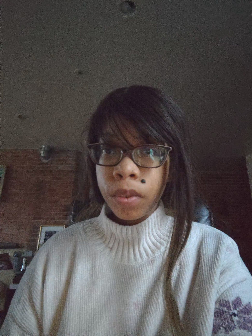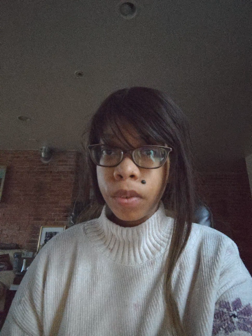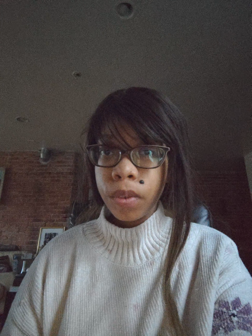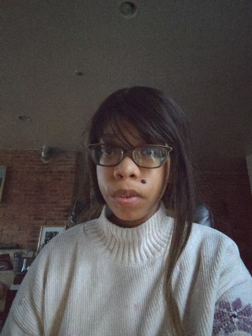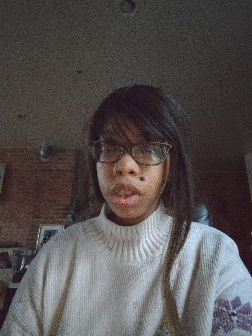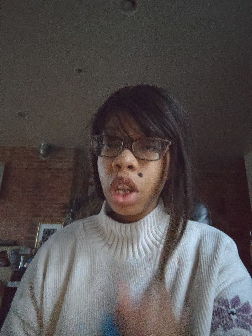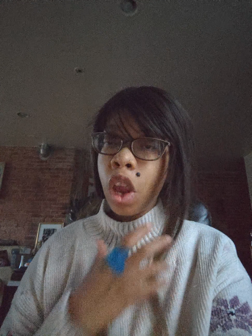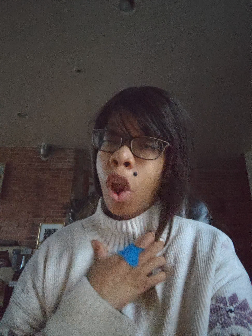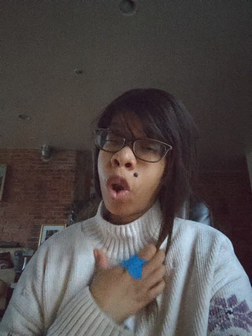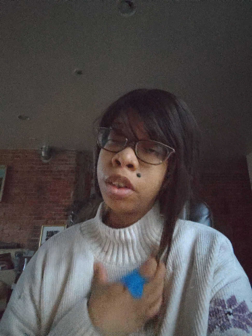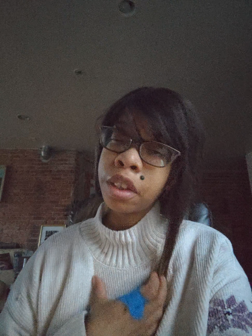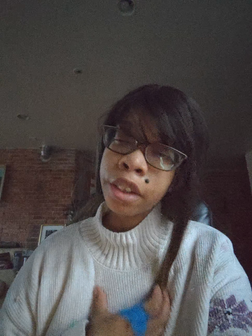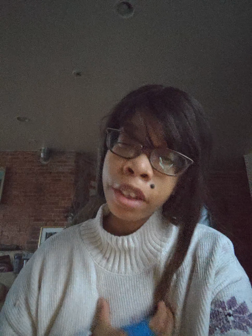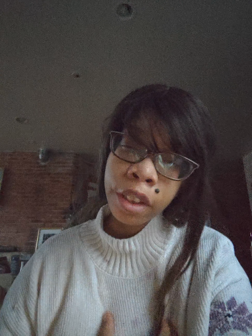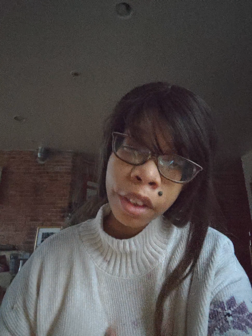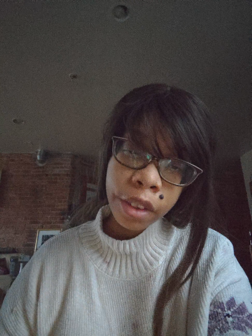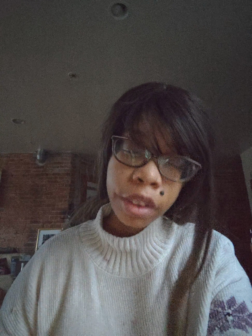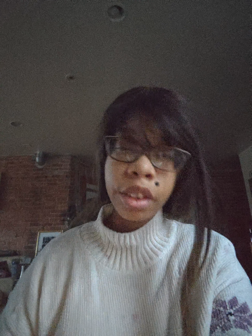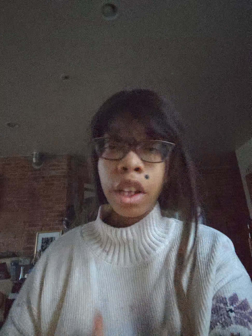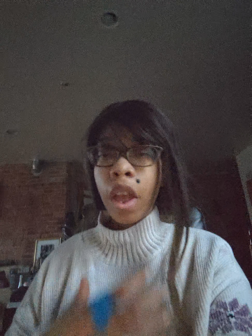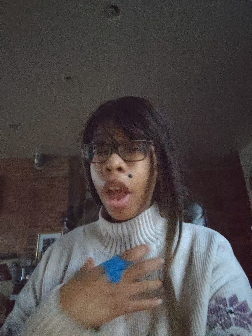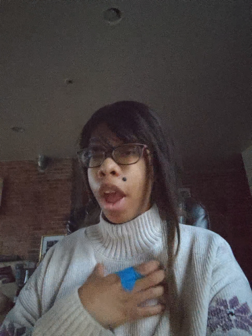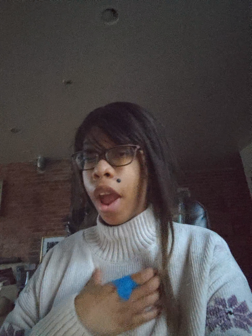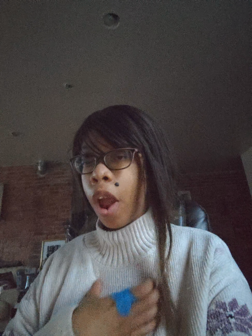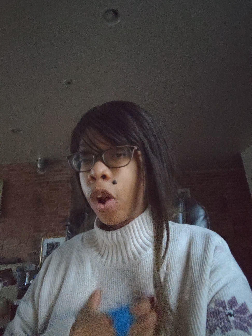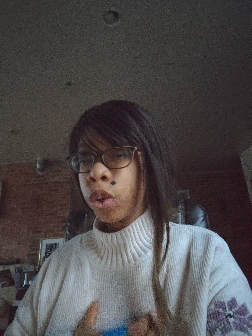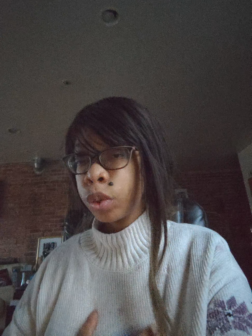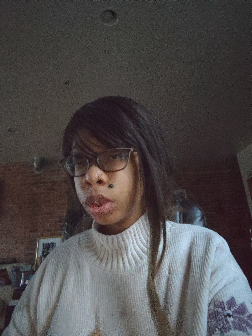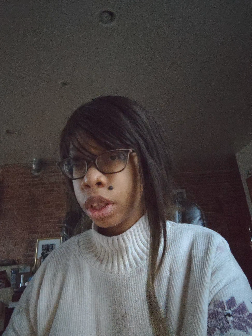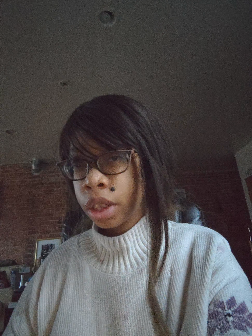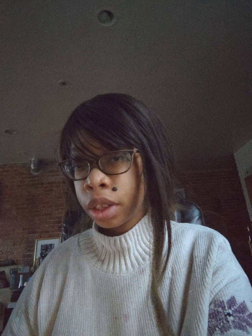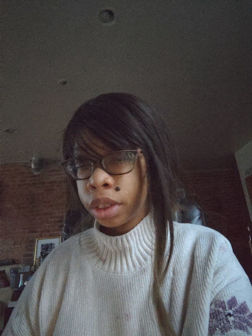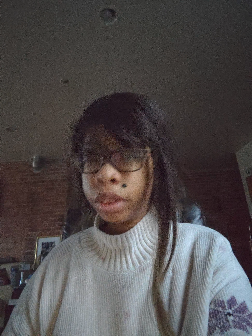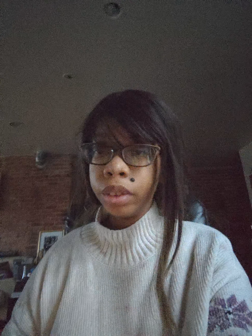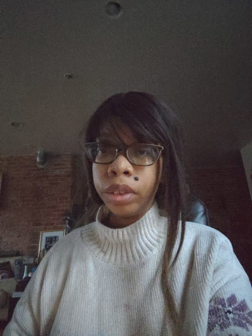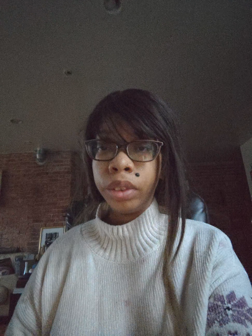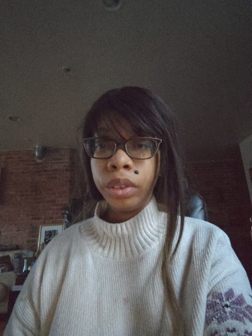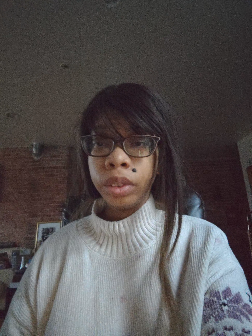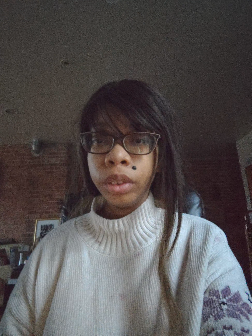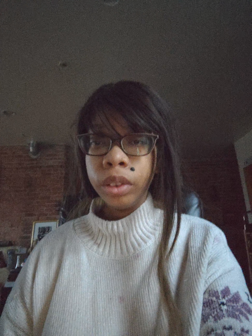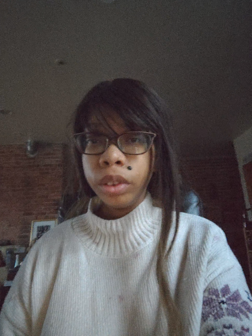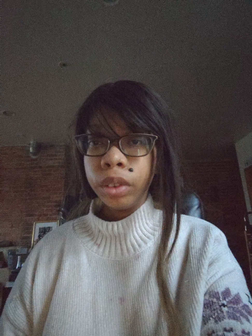hungry